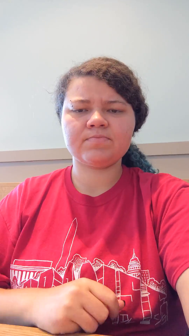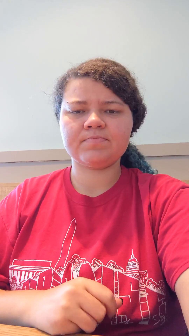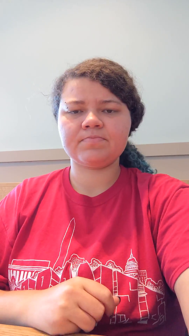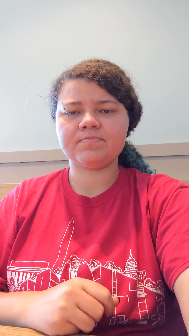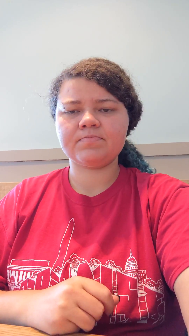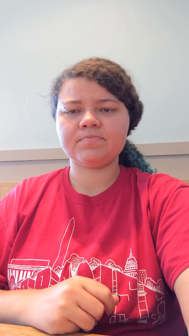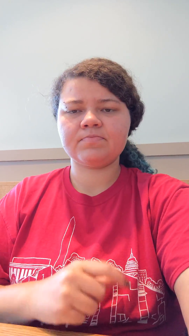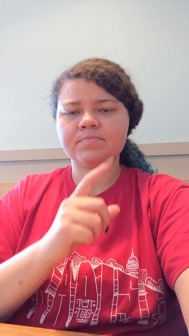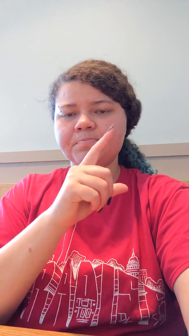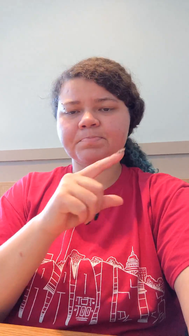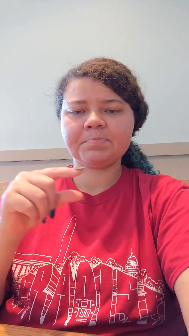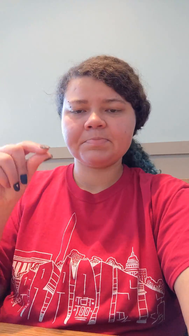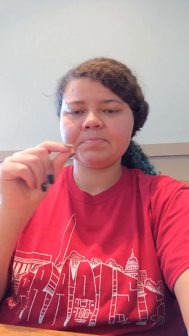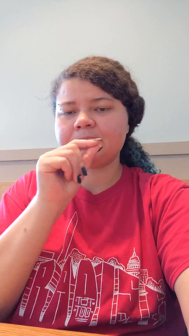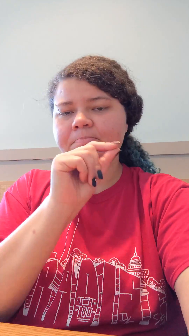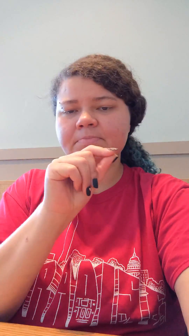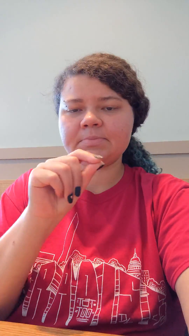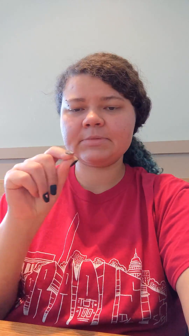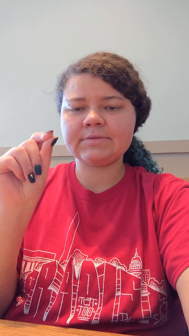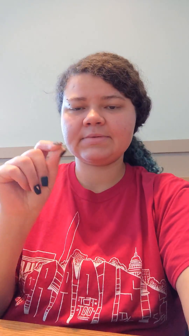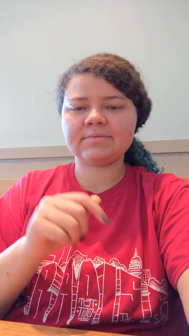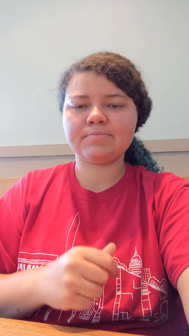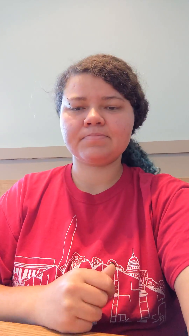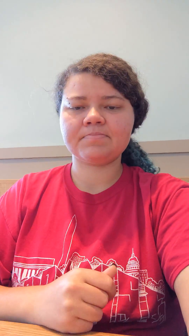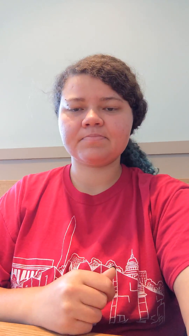peas